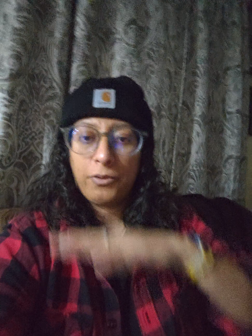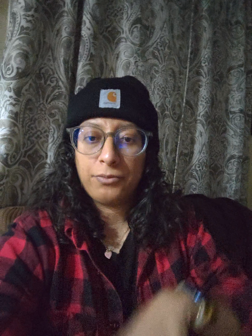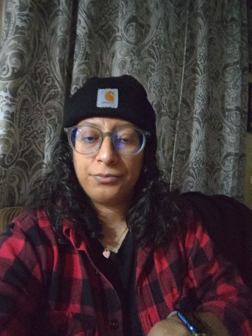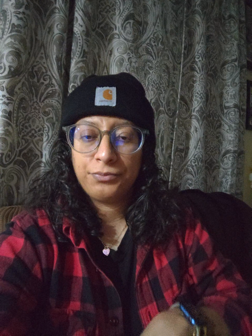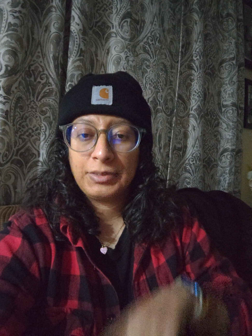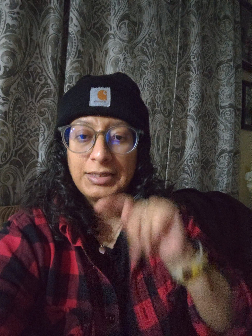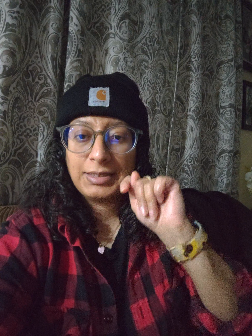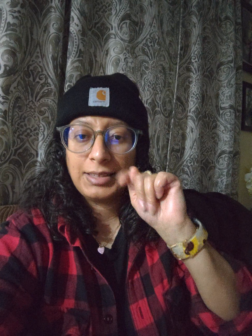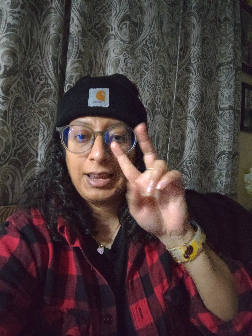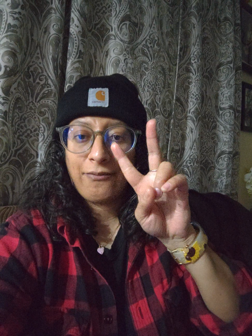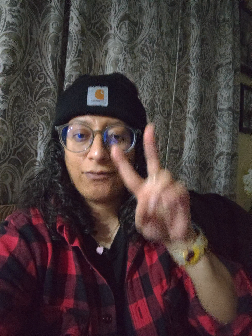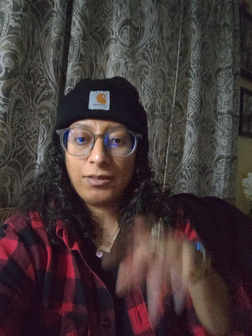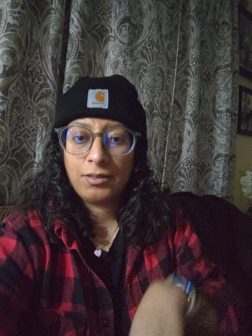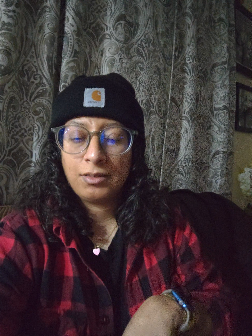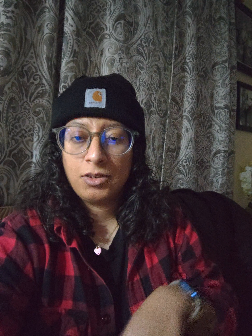TV